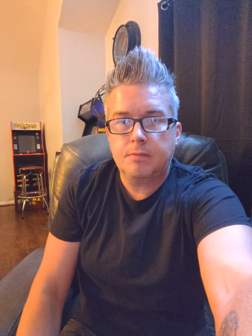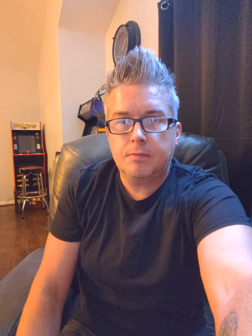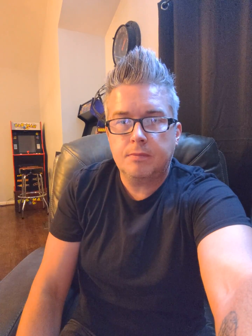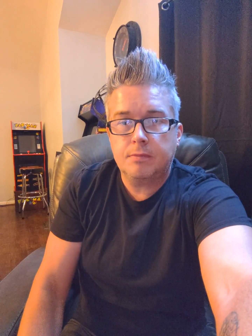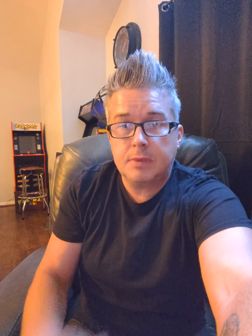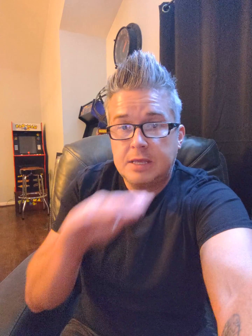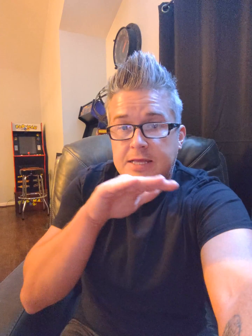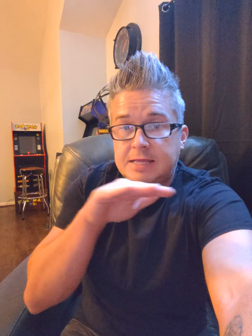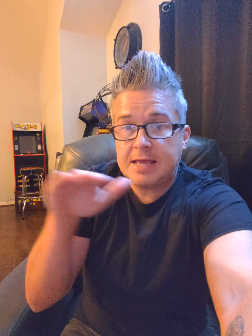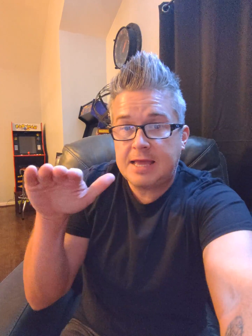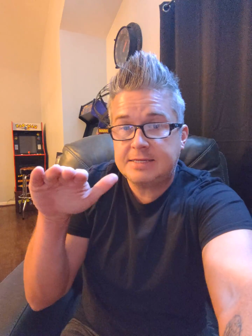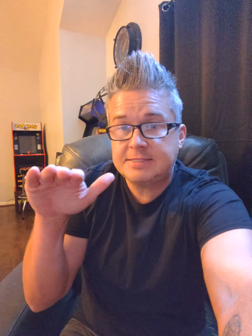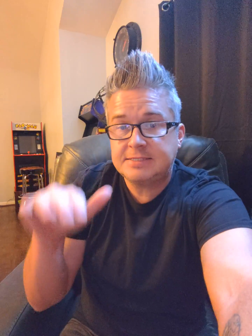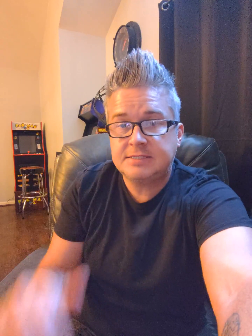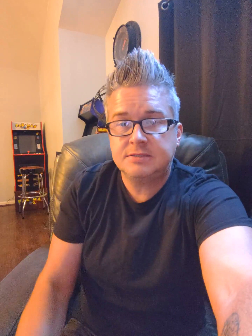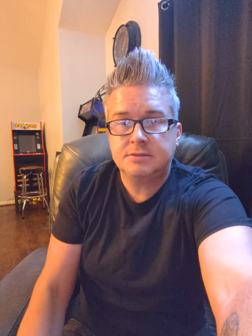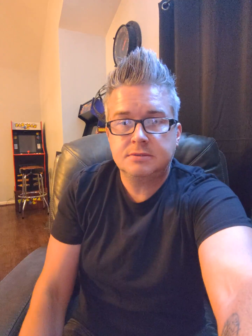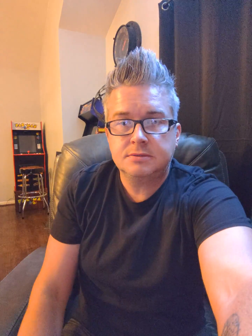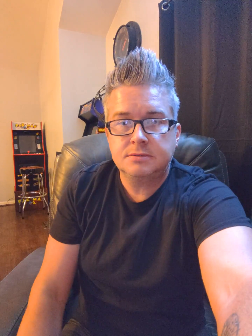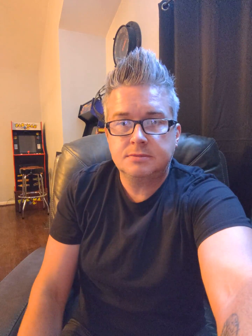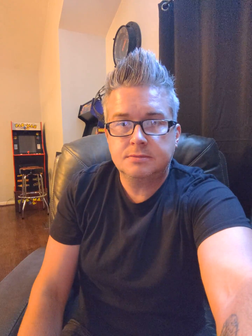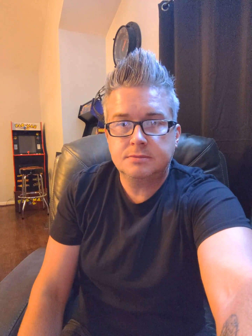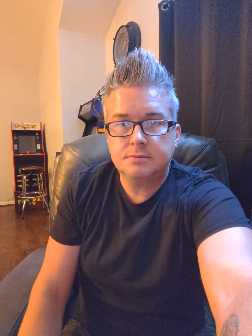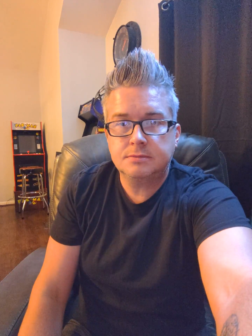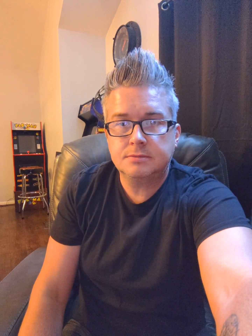nice